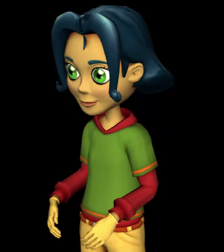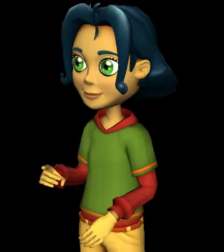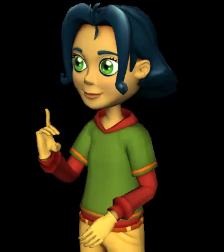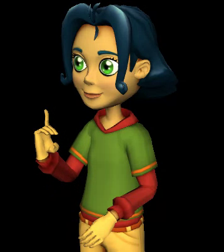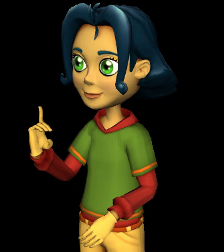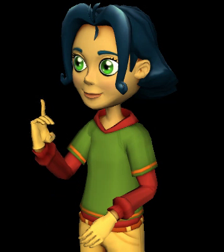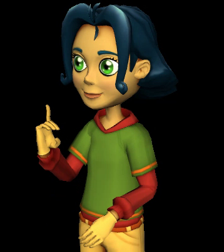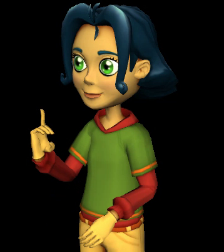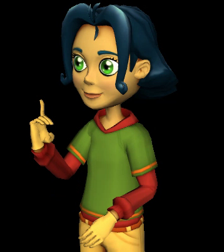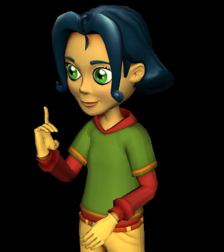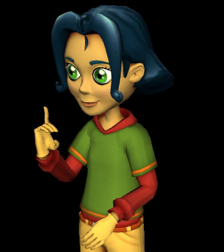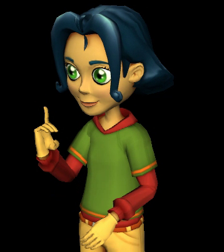الأحد